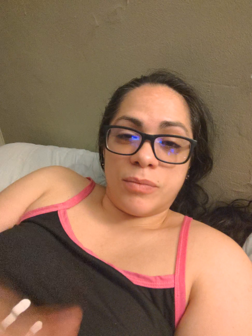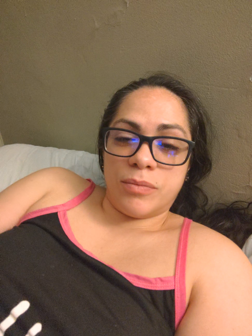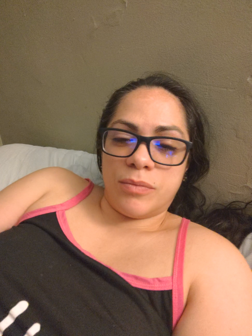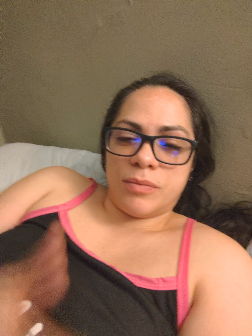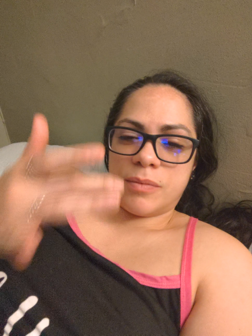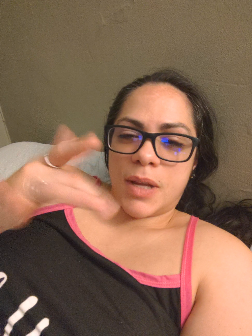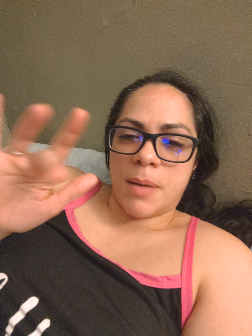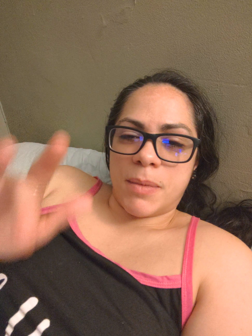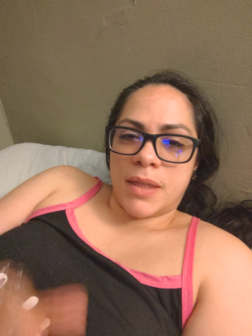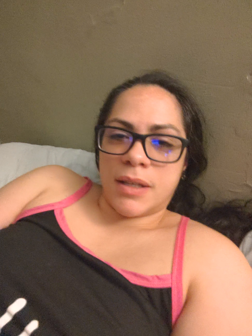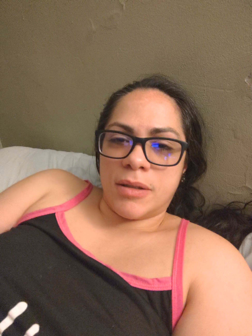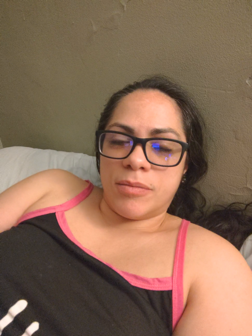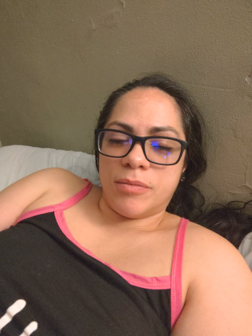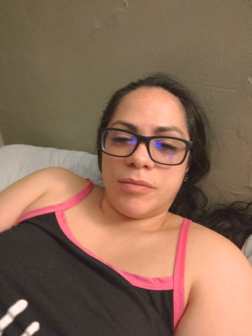empty